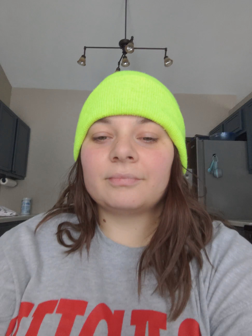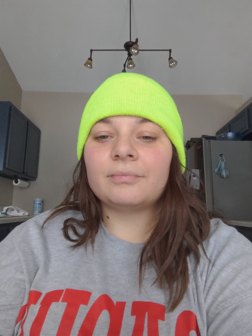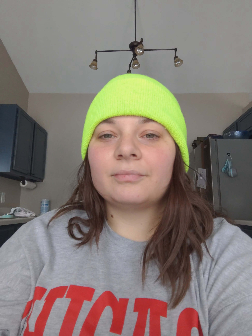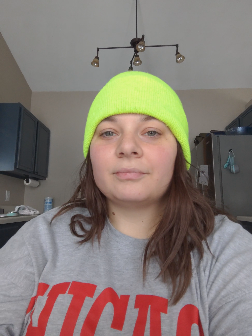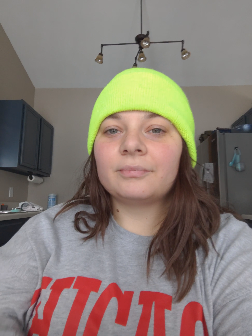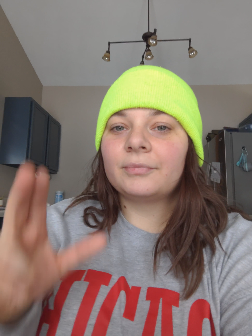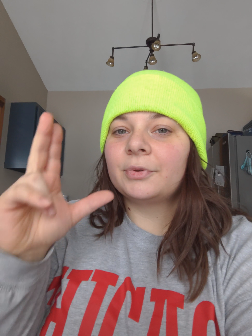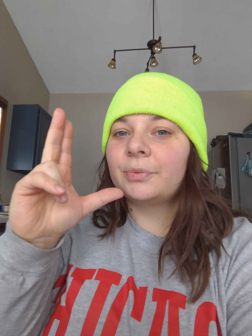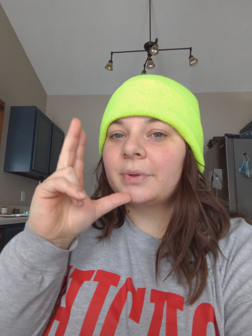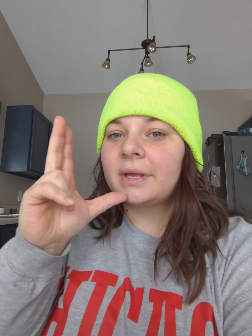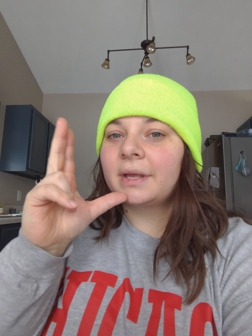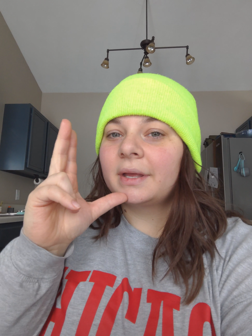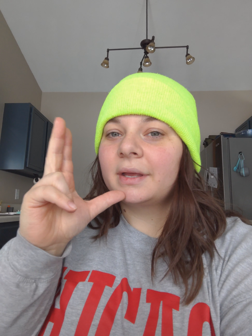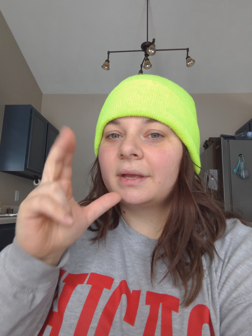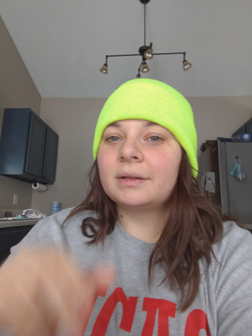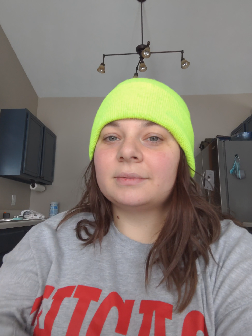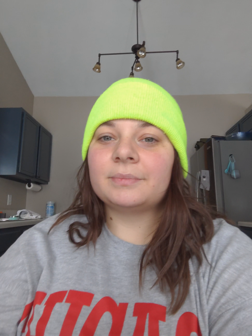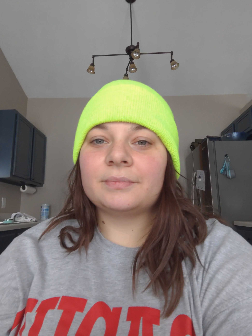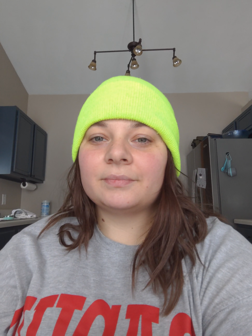hen